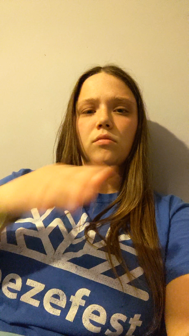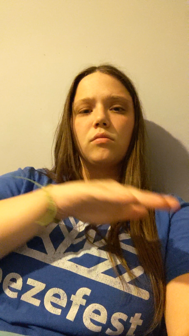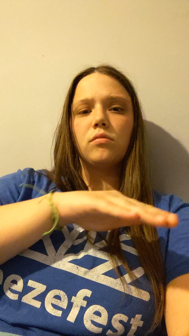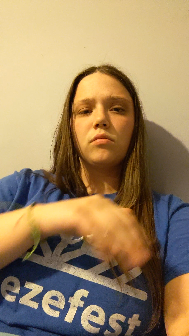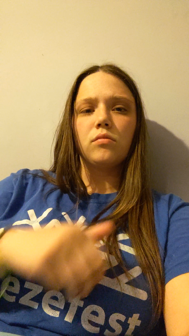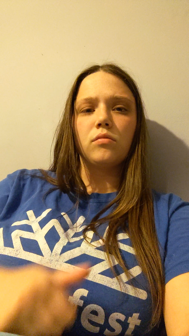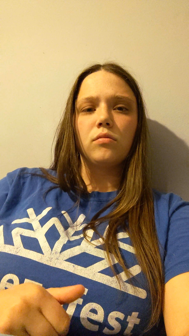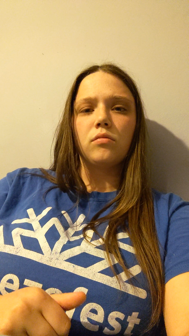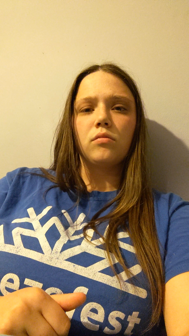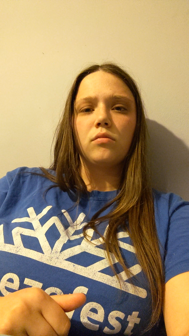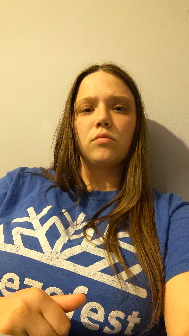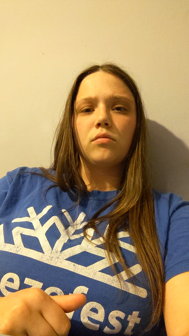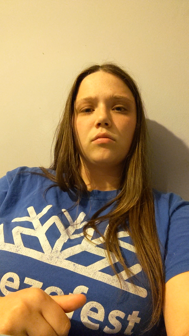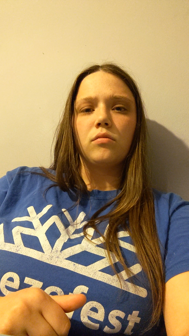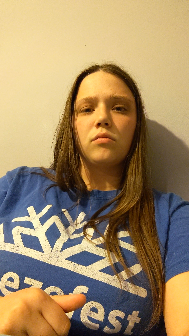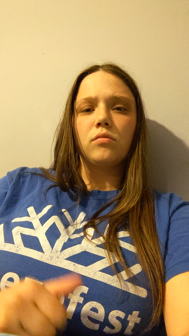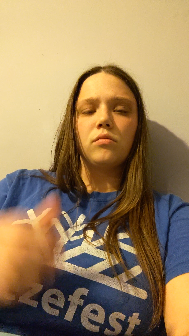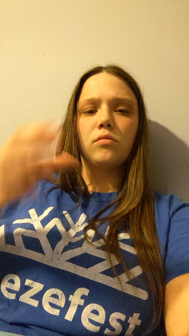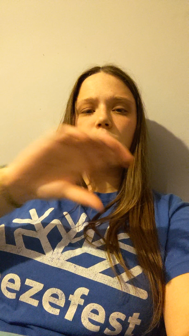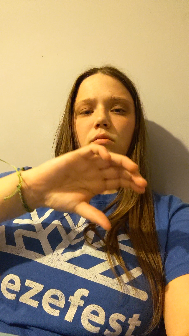dump